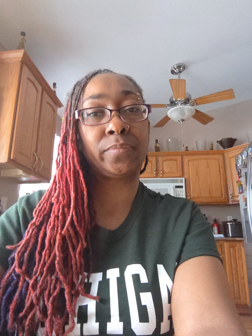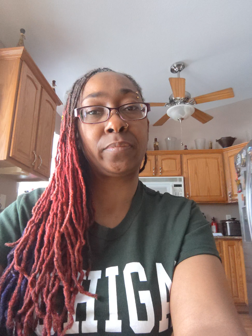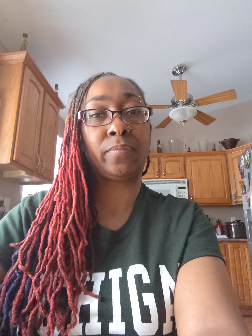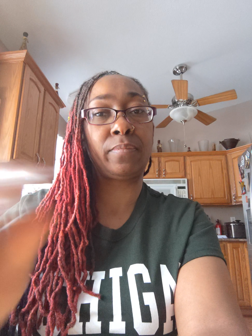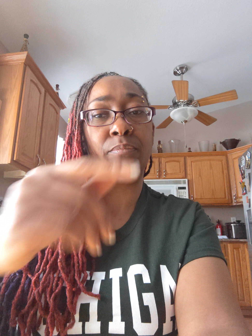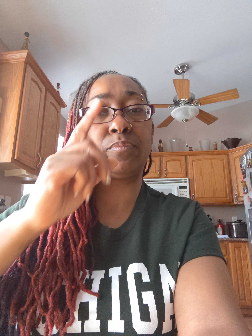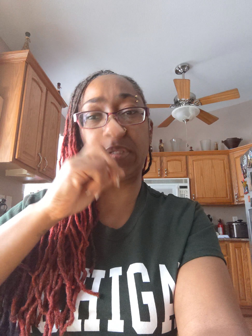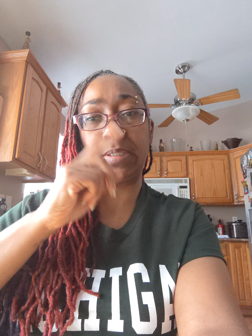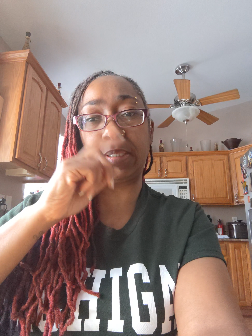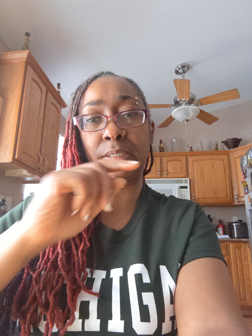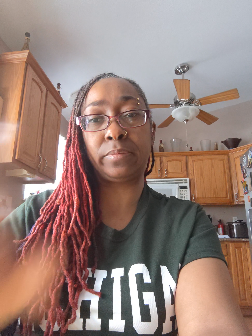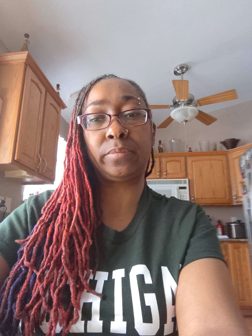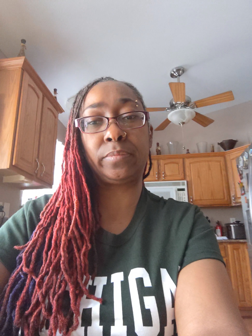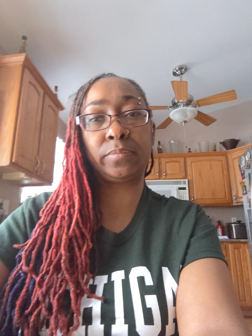pretend